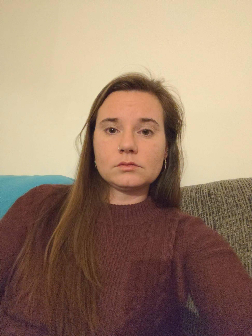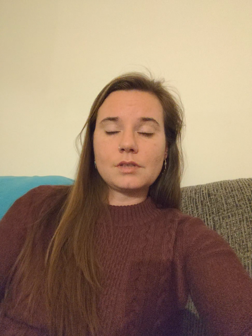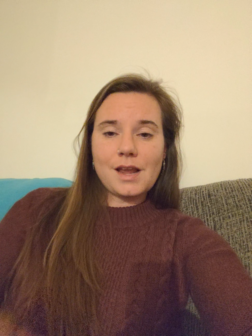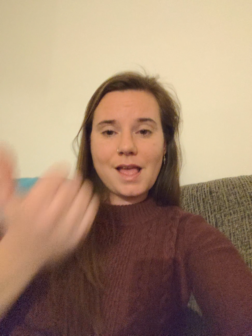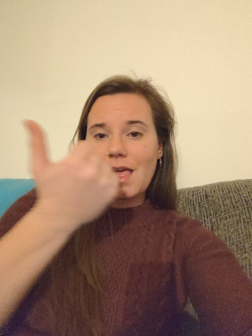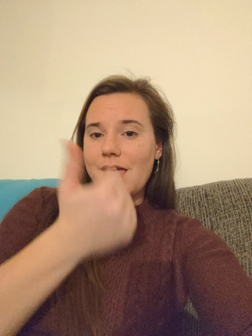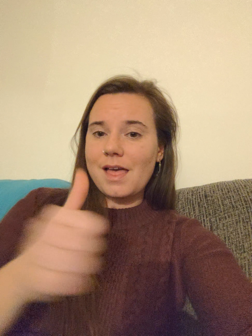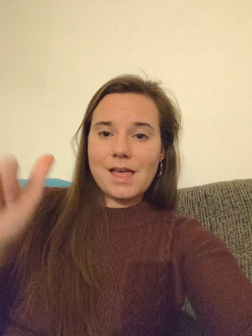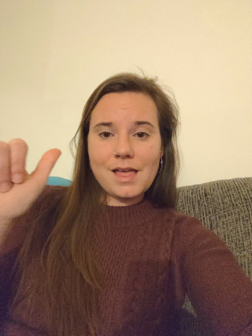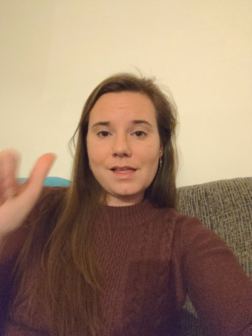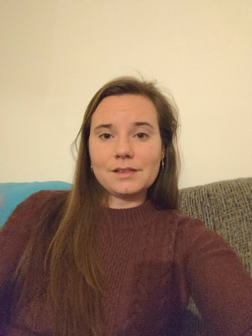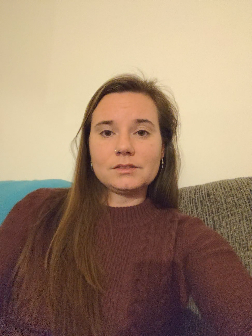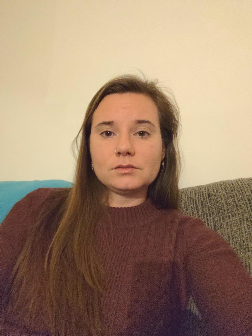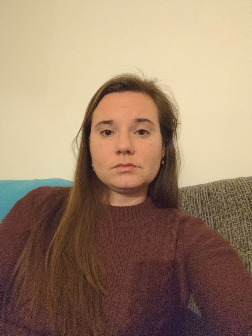any